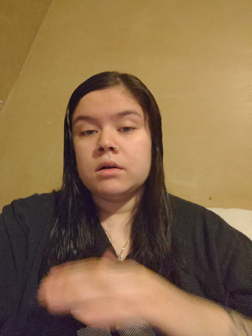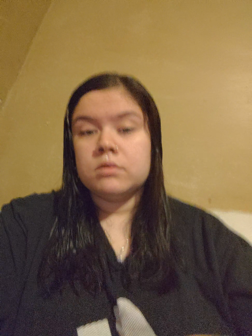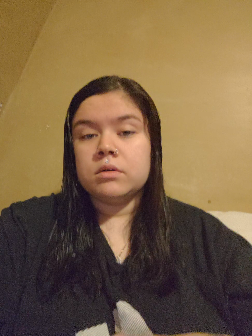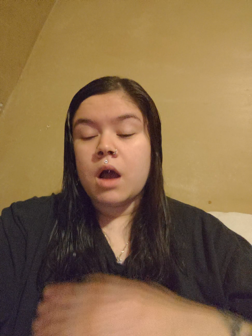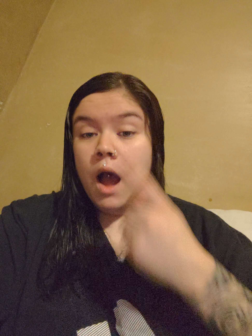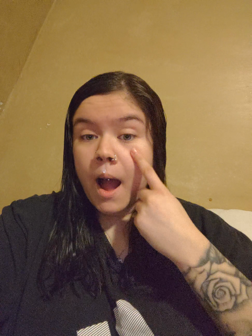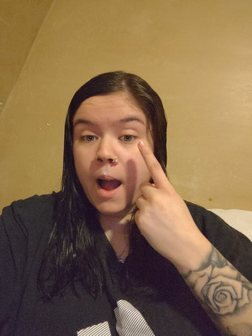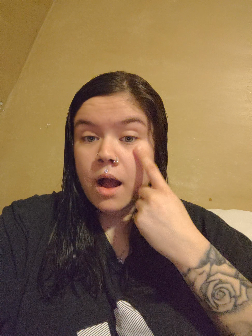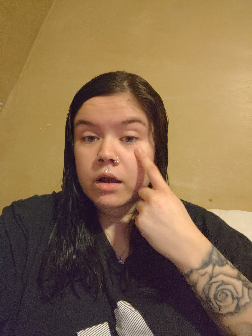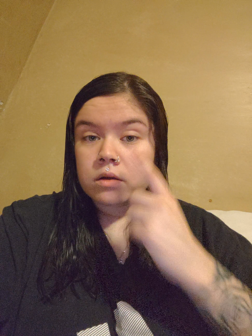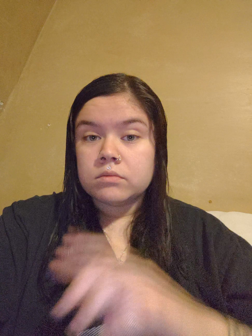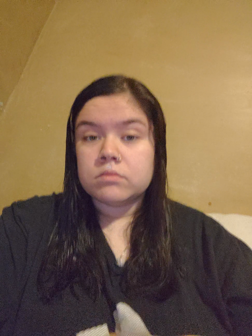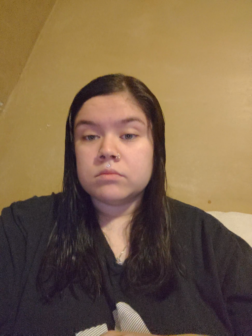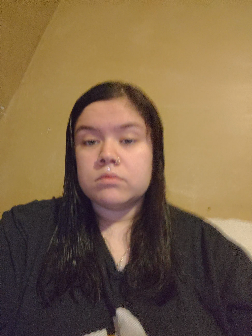eye